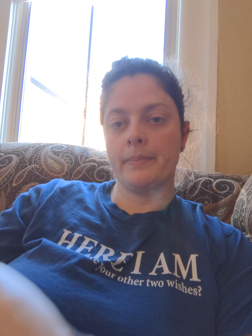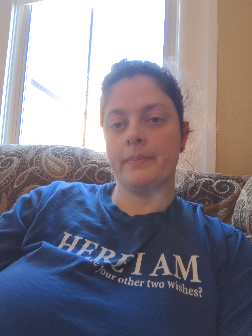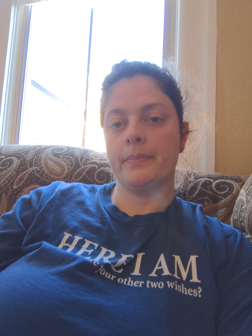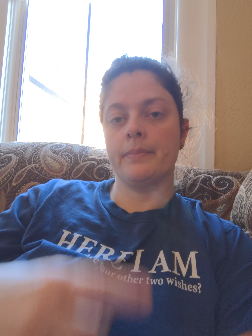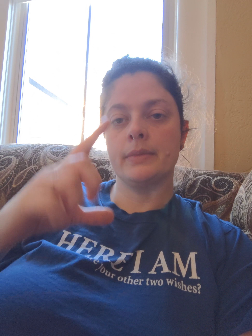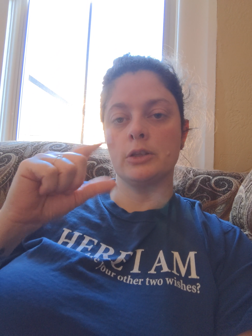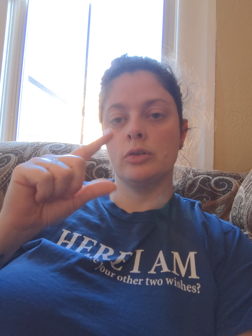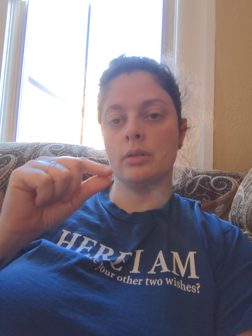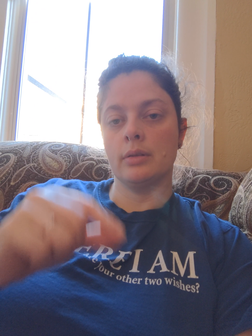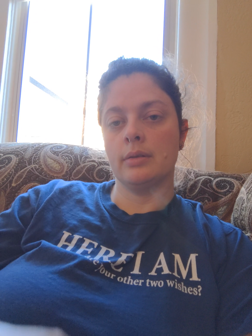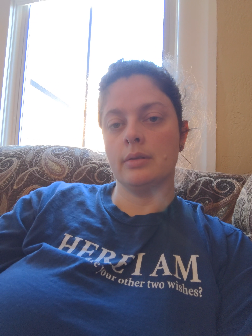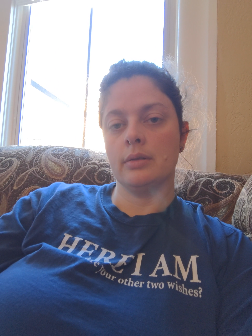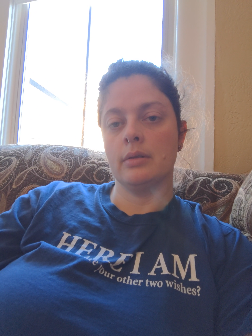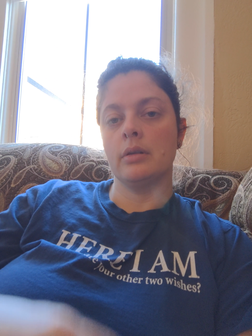cereal